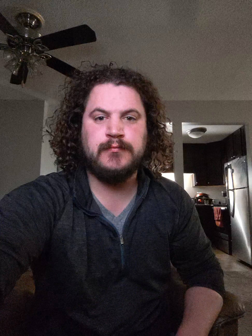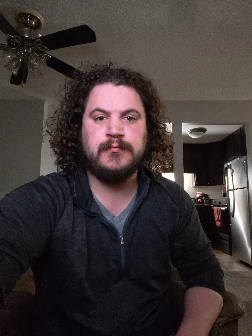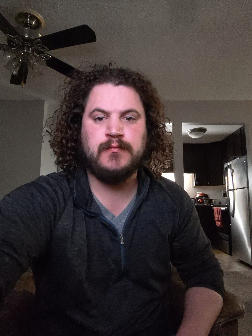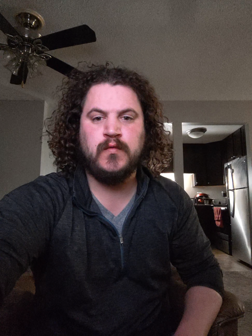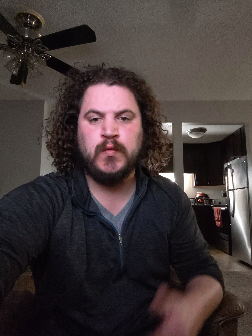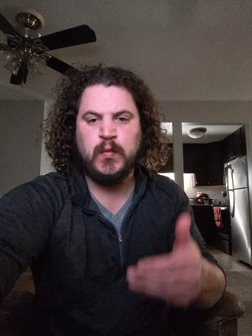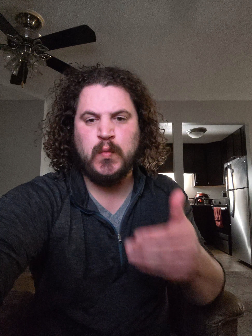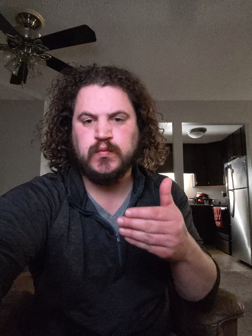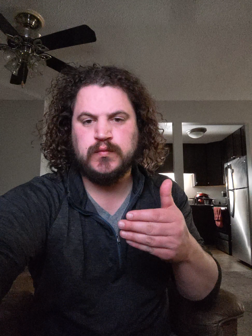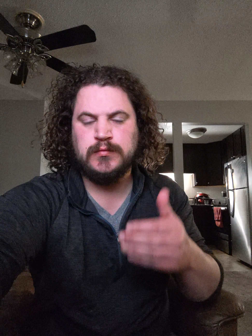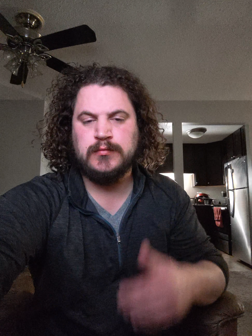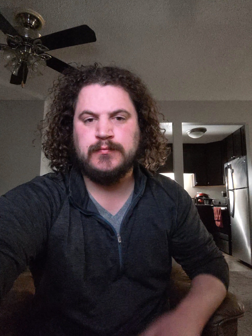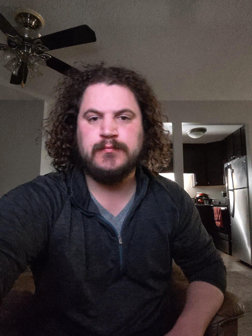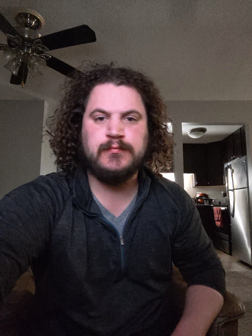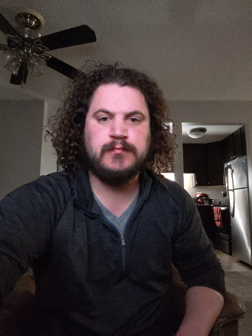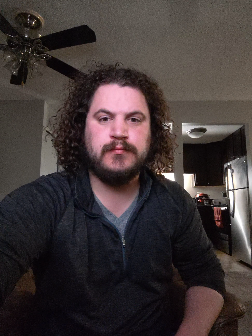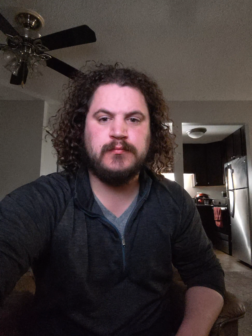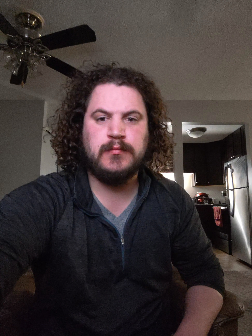close